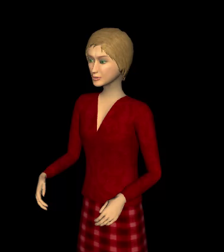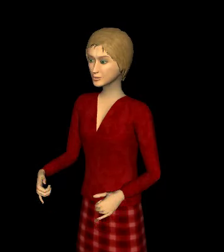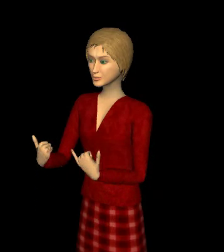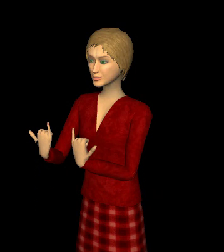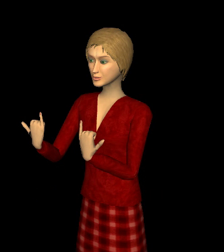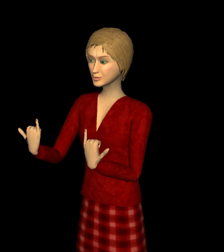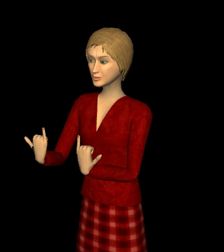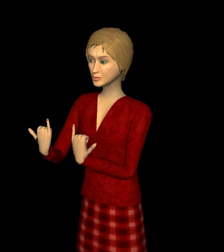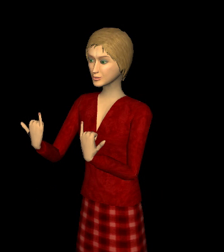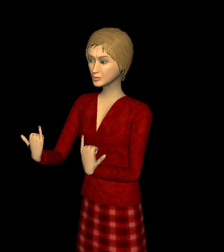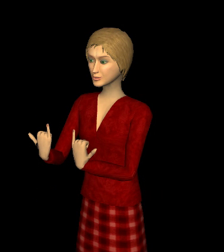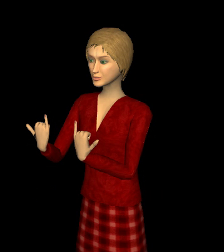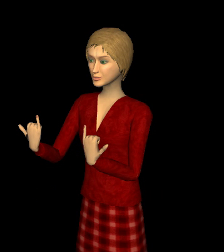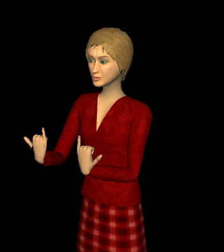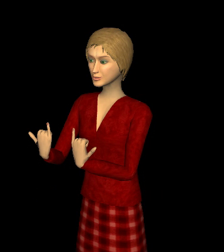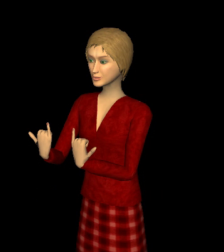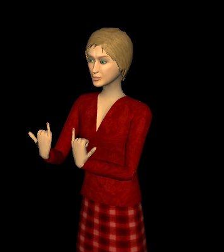لعبة